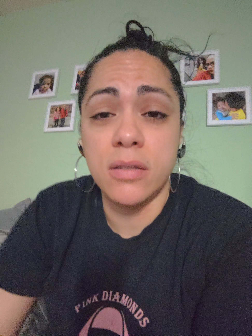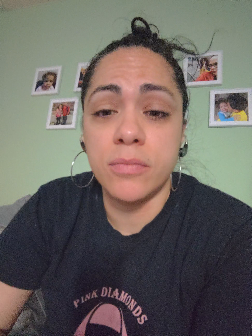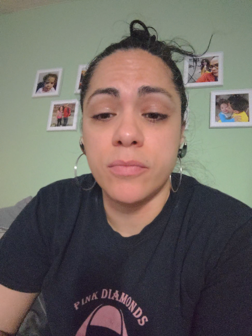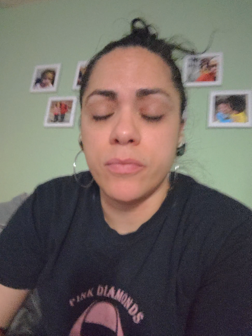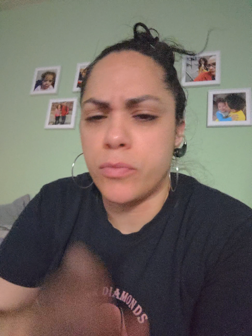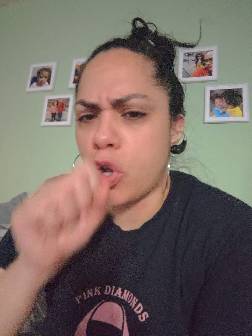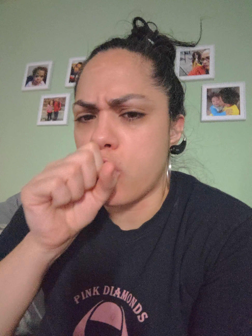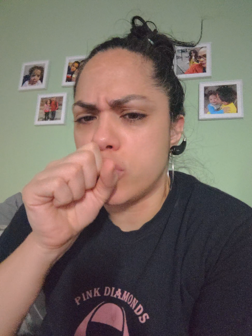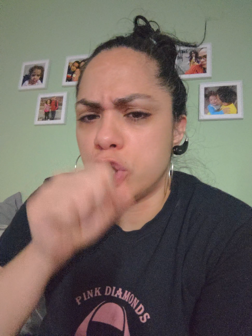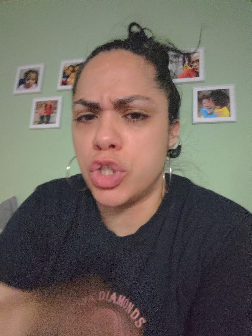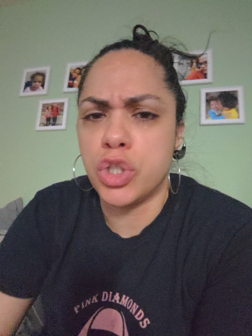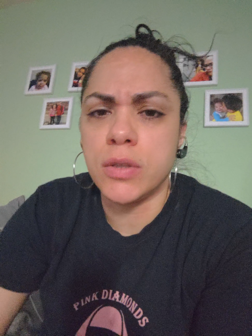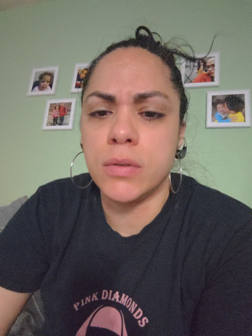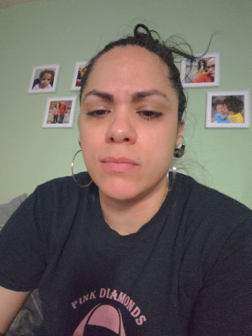orange